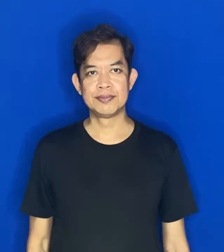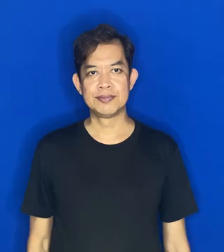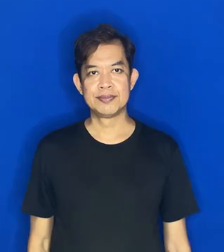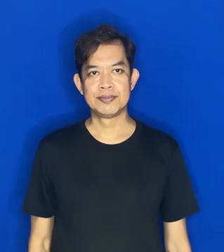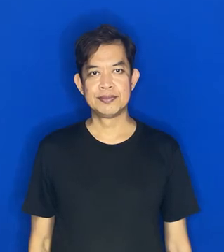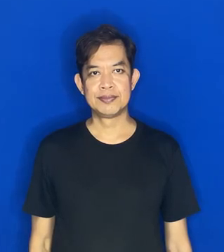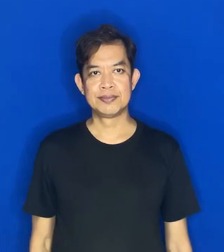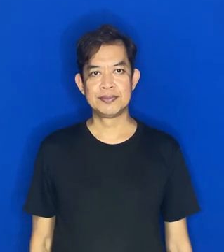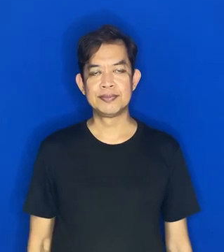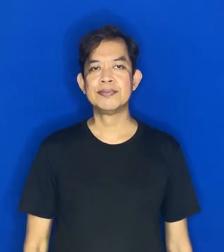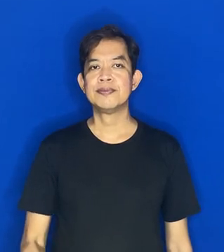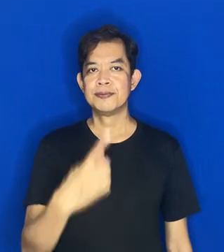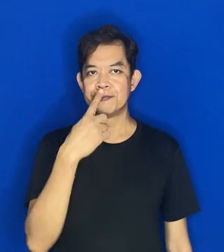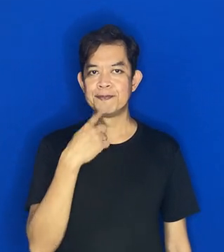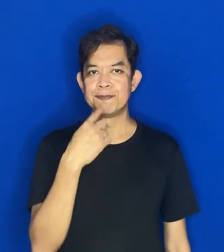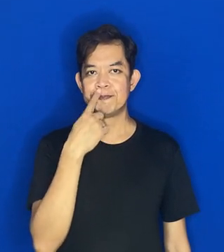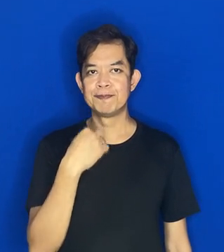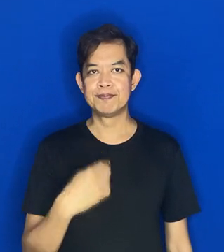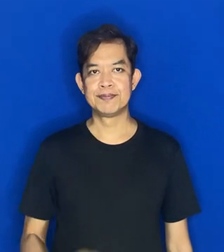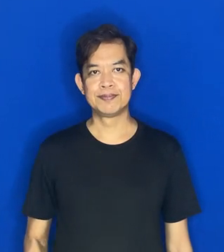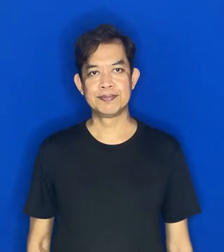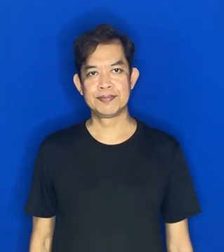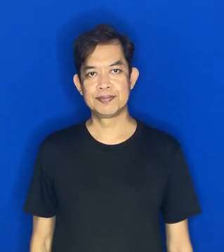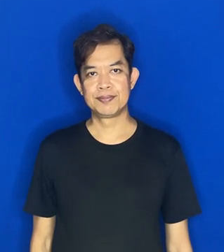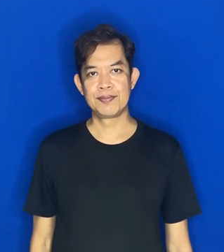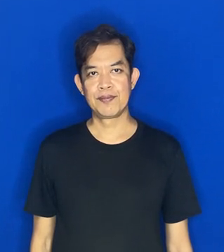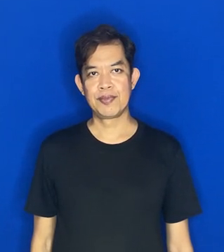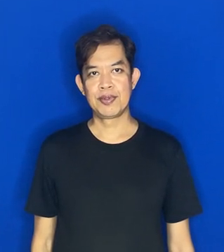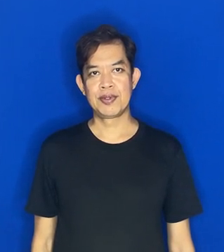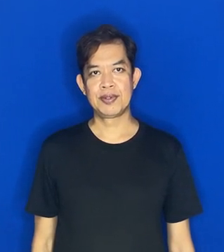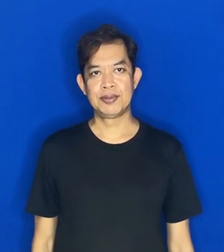red